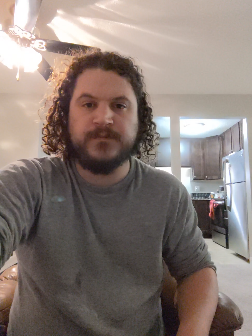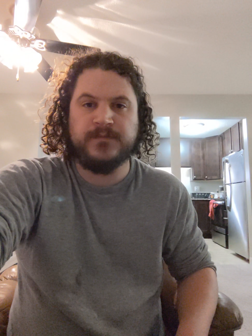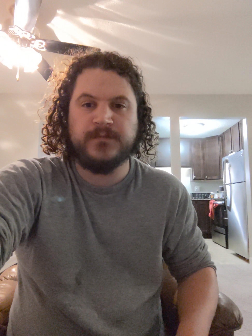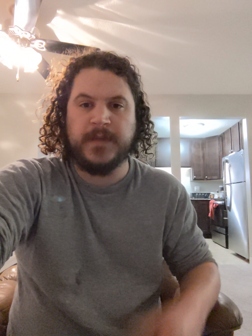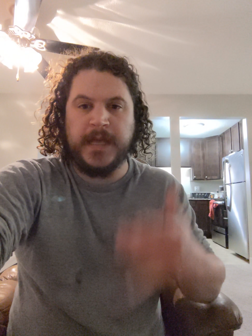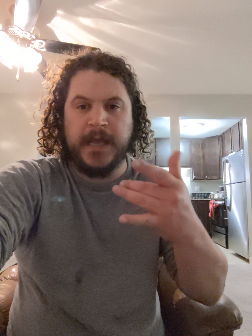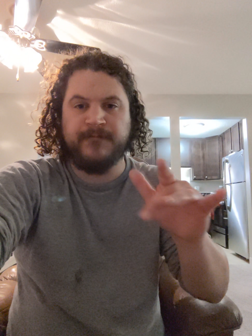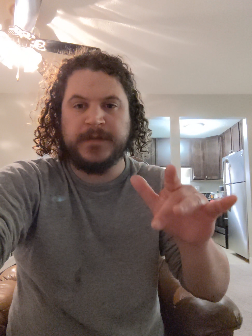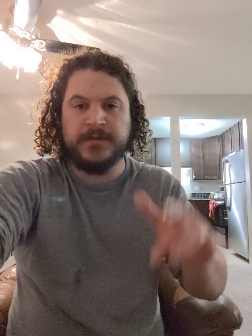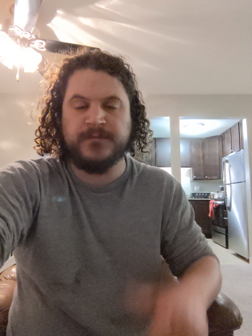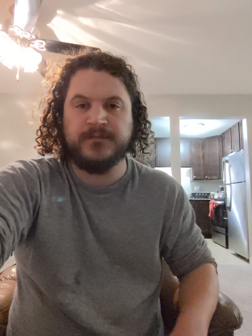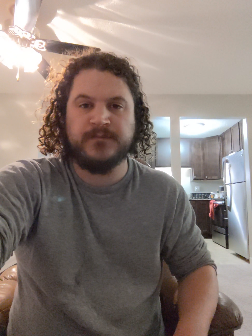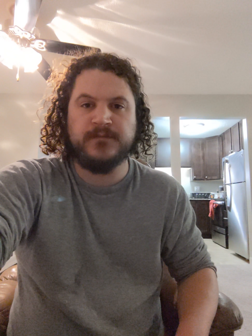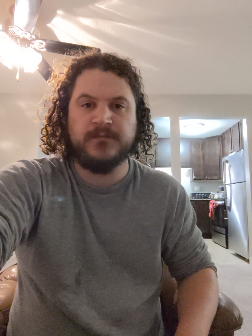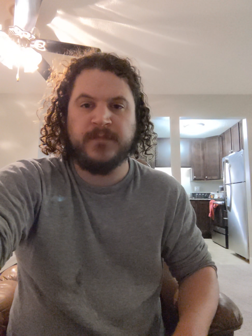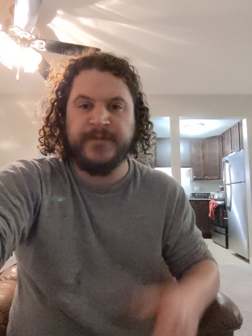empty